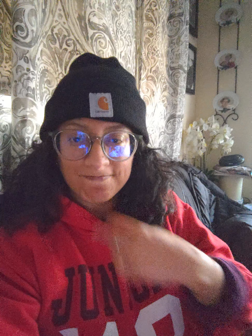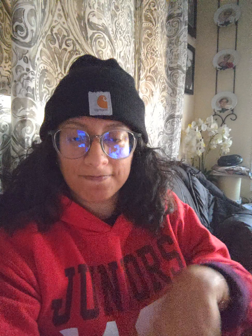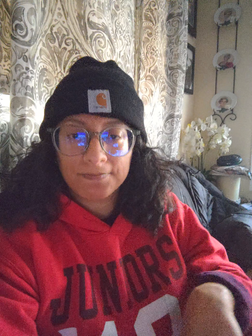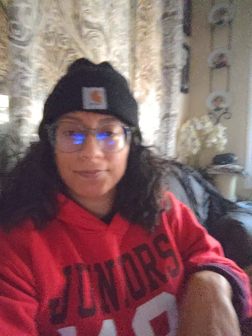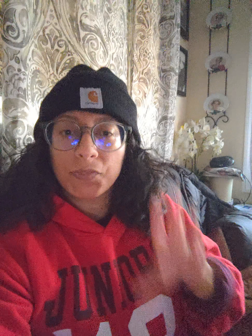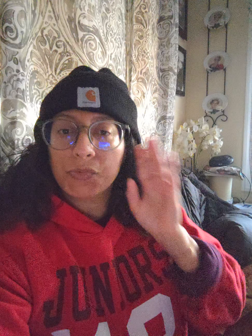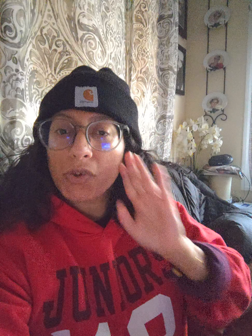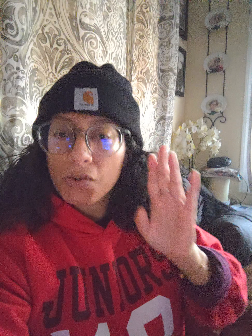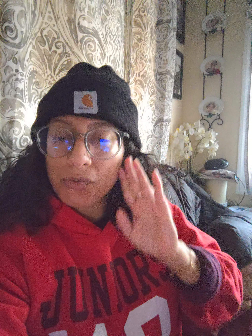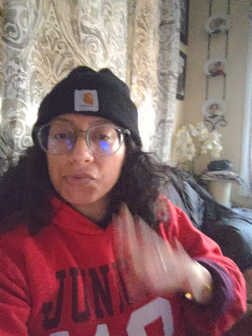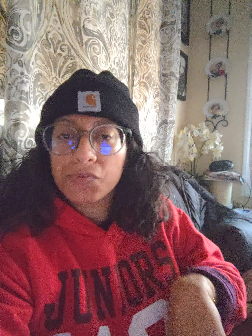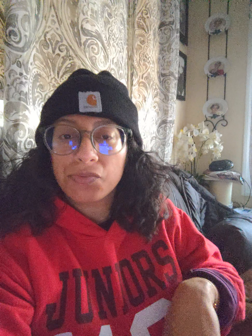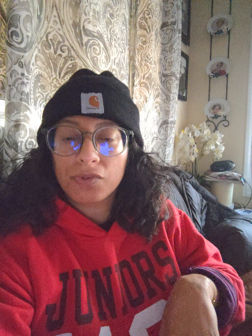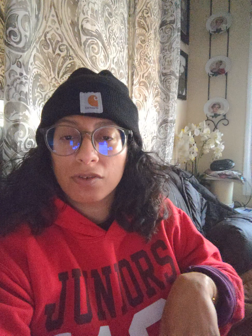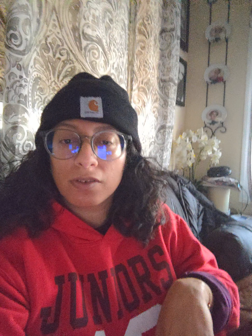dog